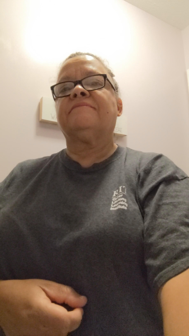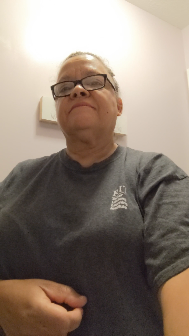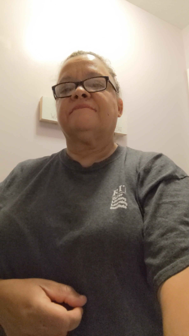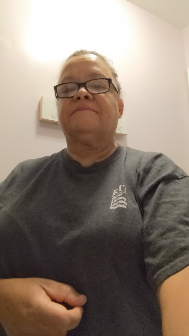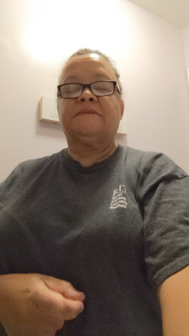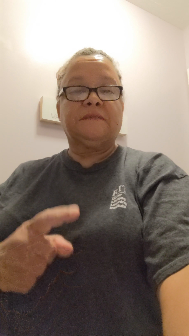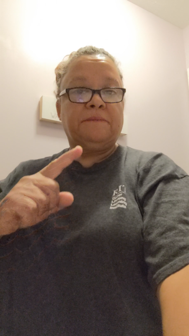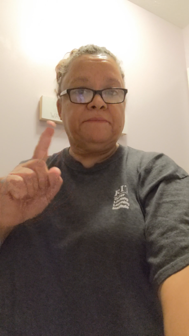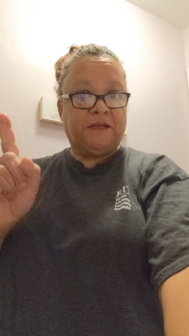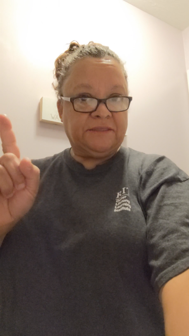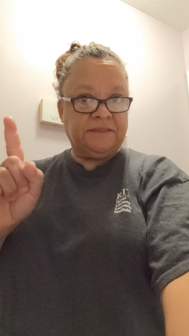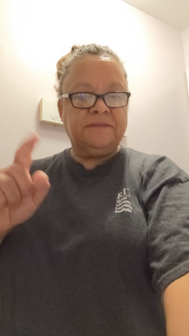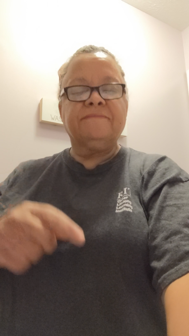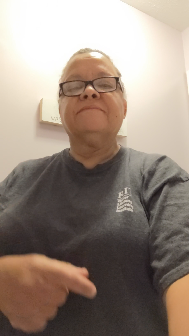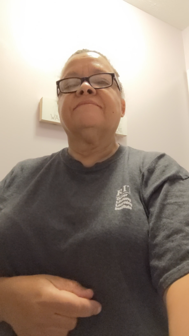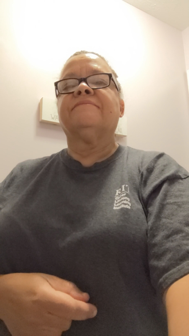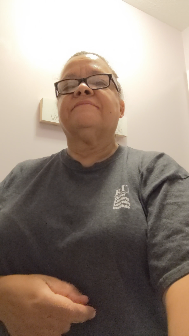but